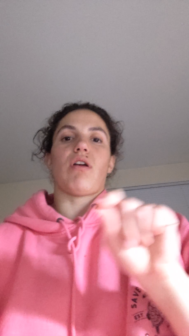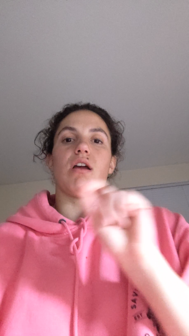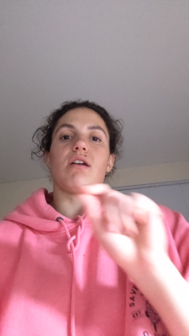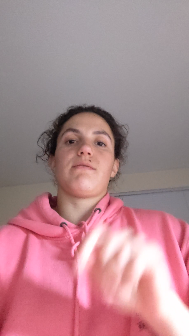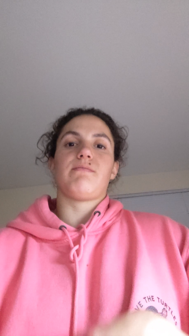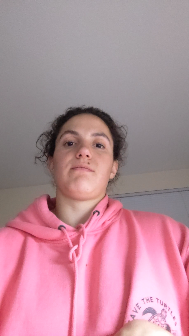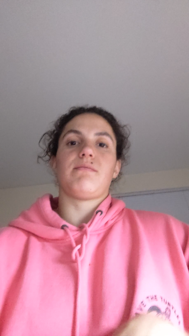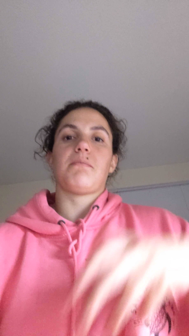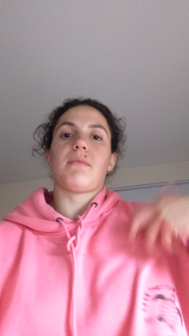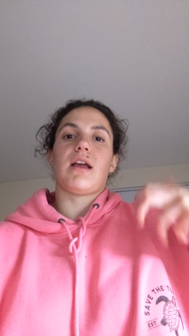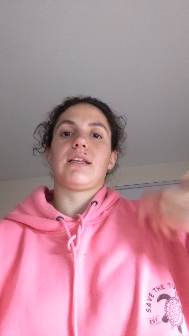monkey